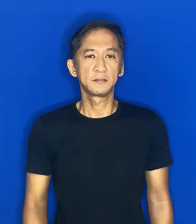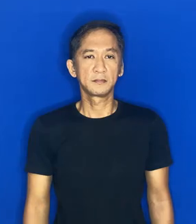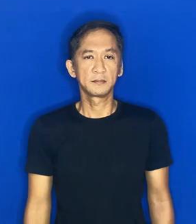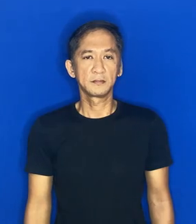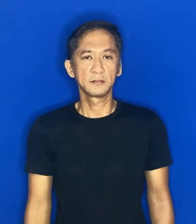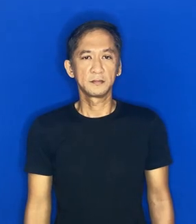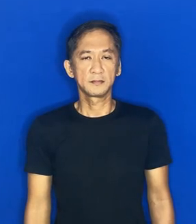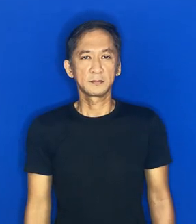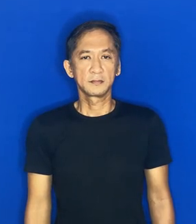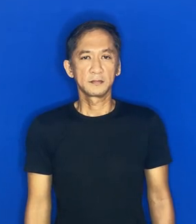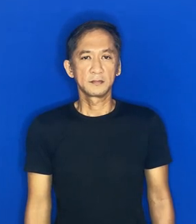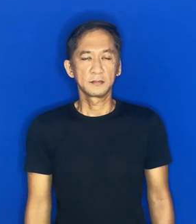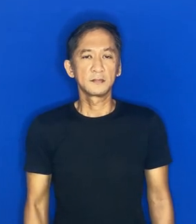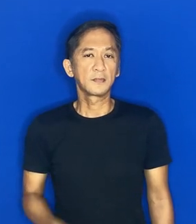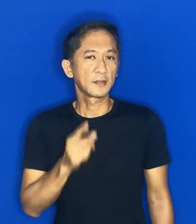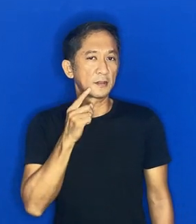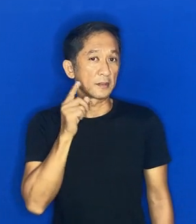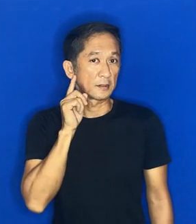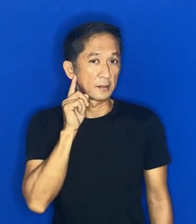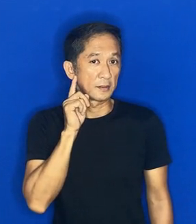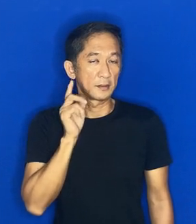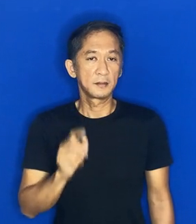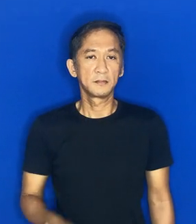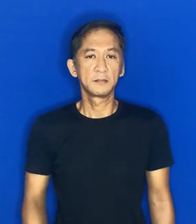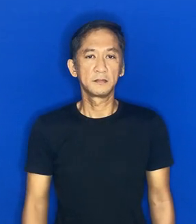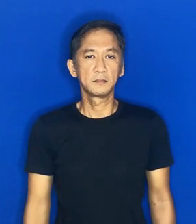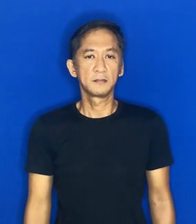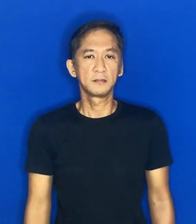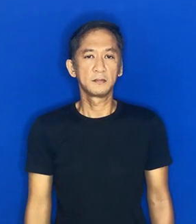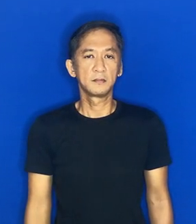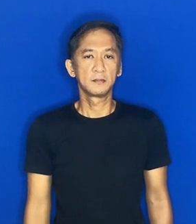deaf